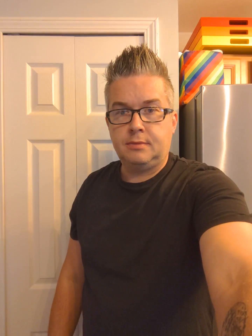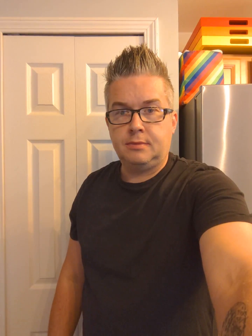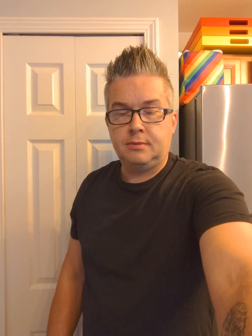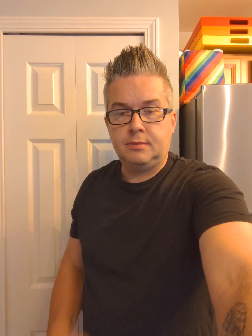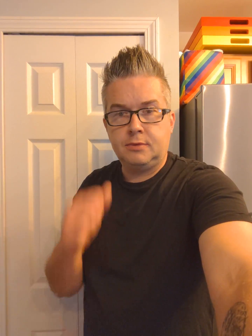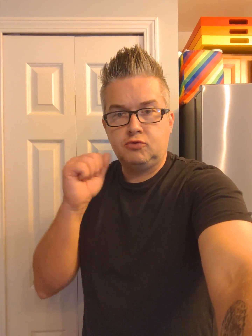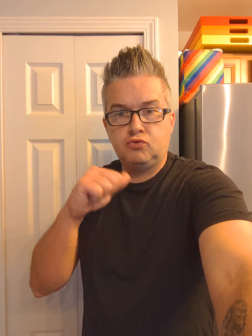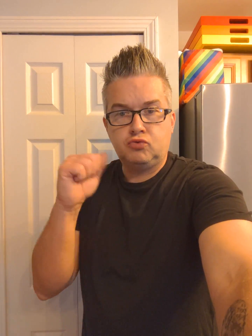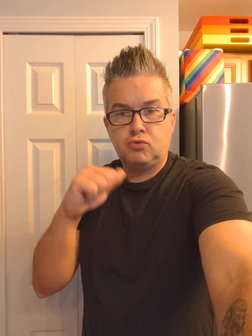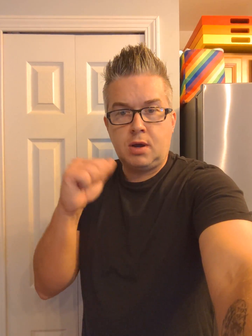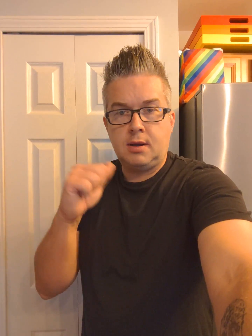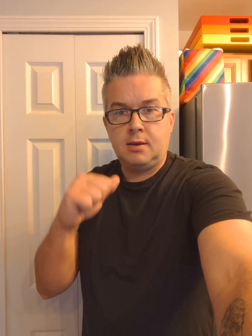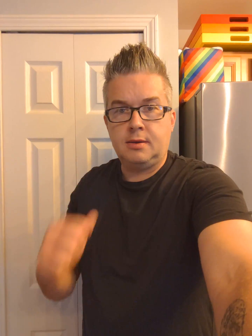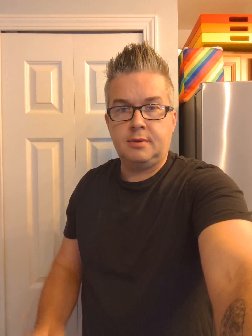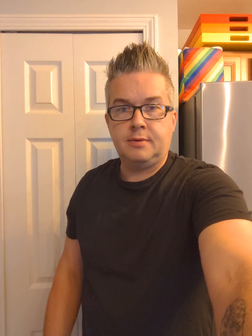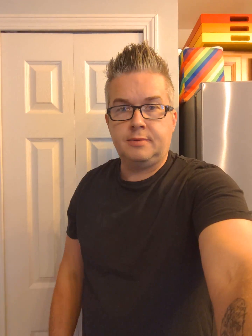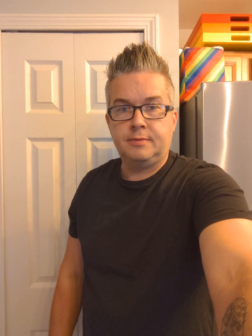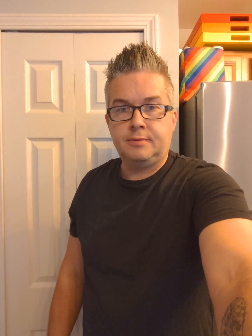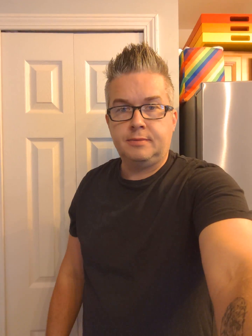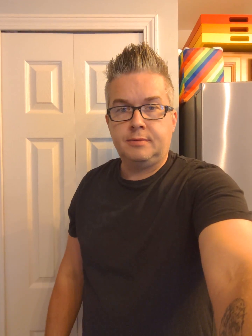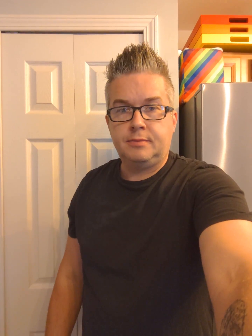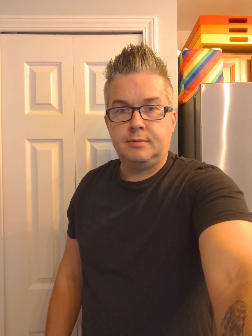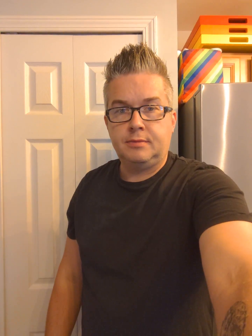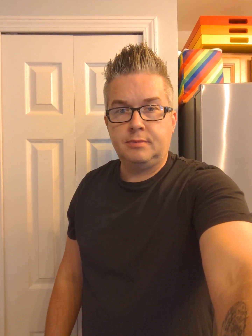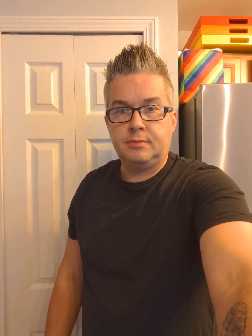rock